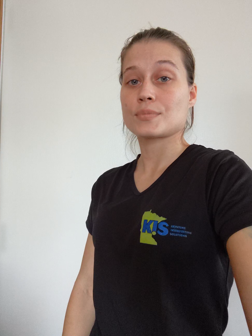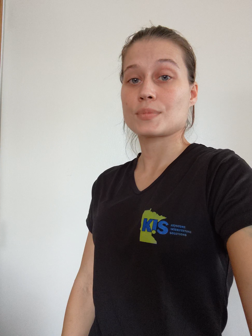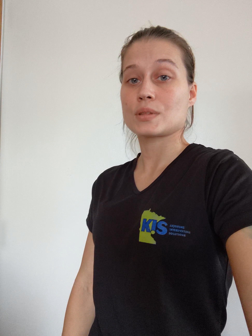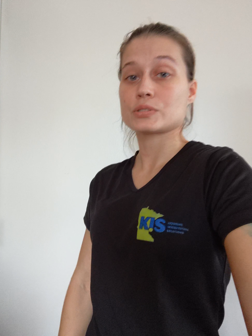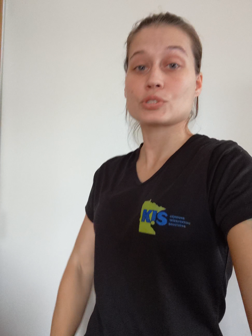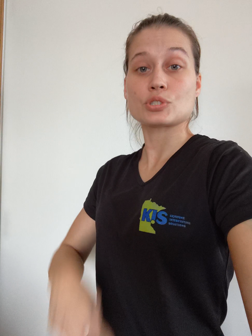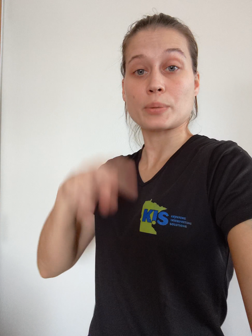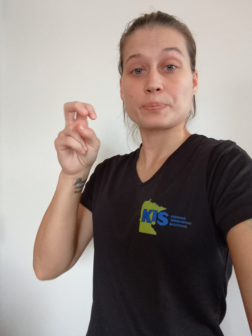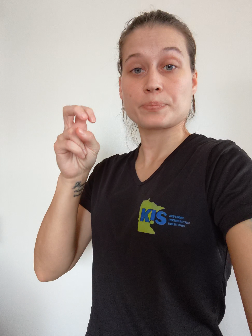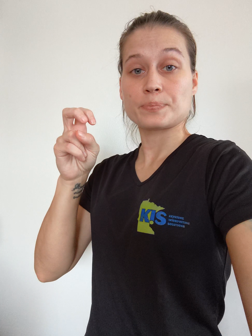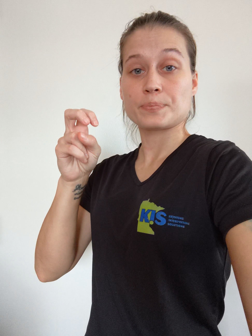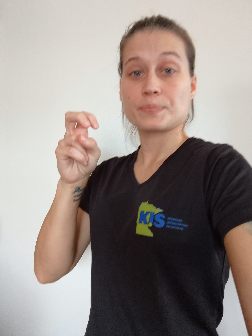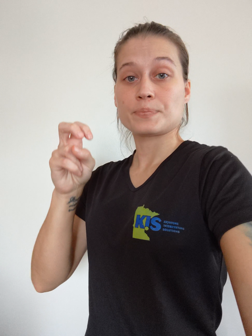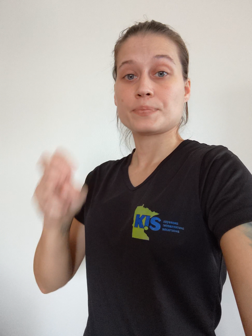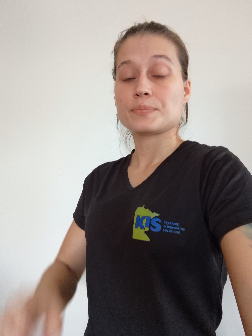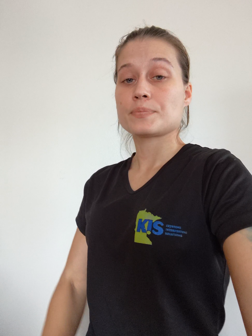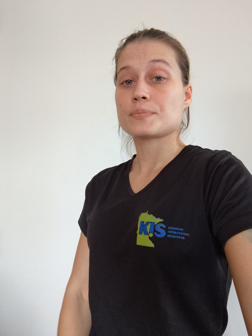jump